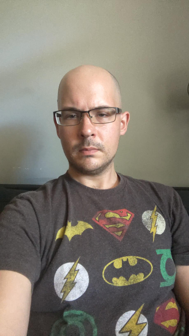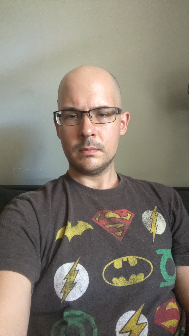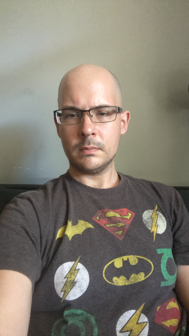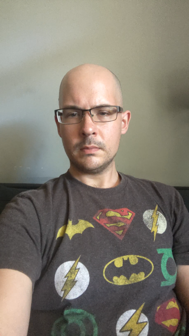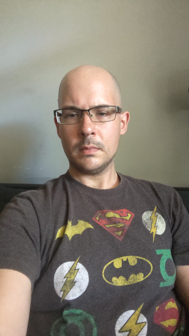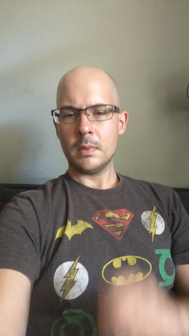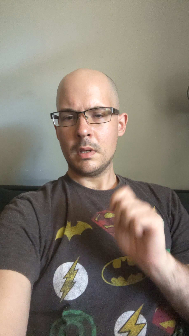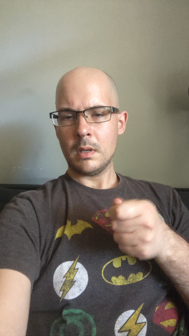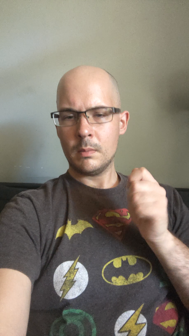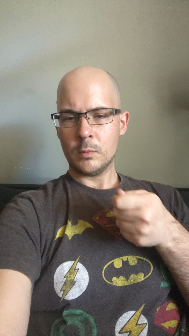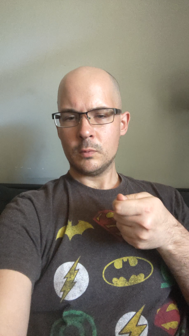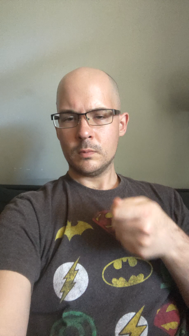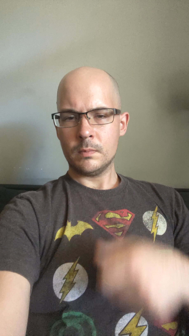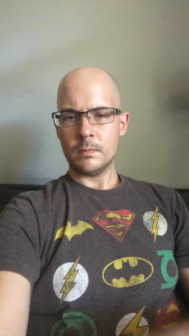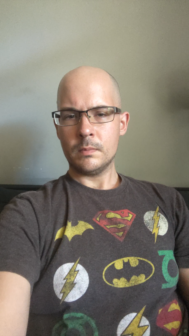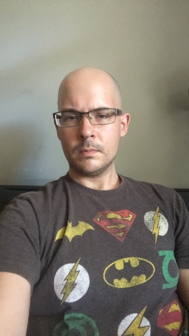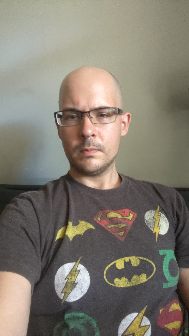hammer